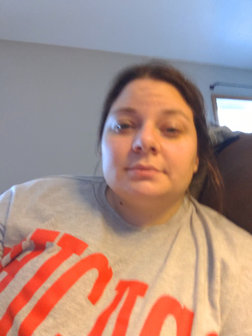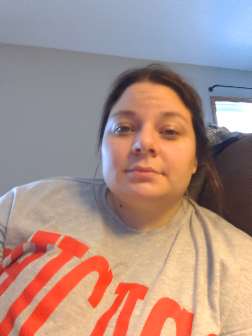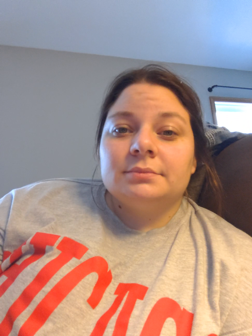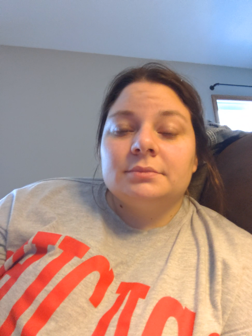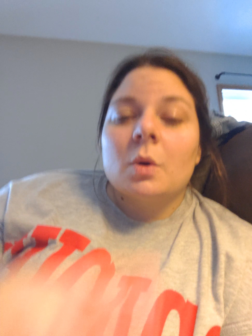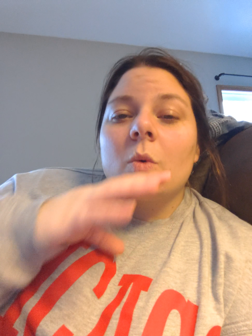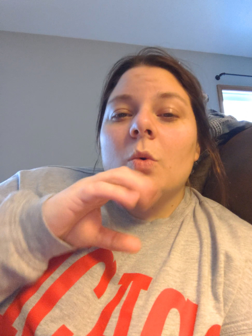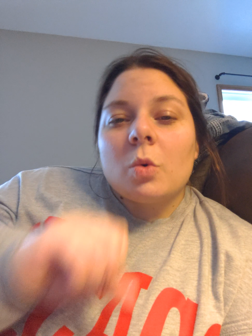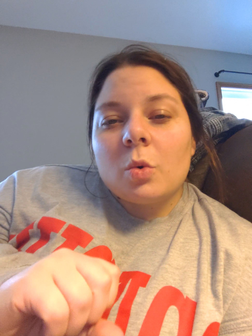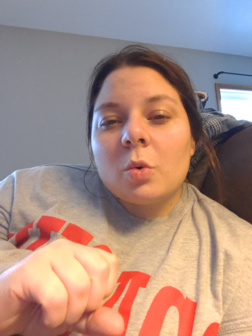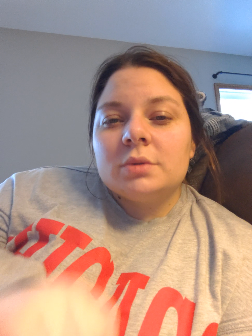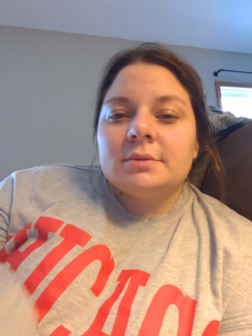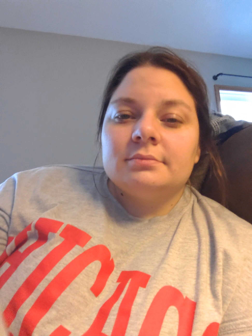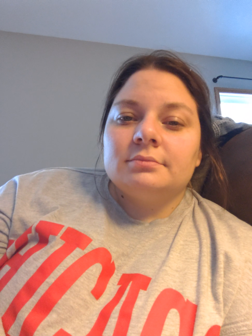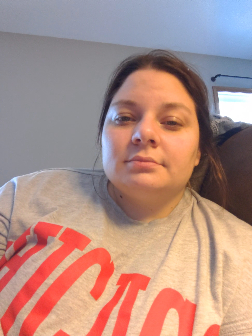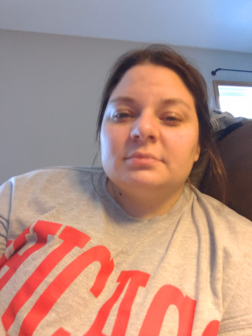old